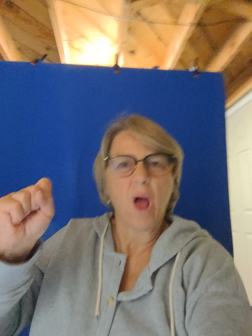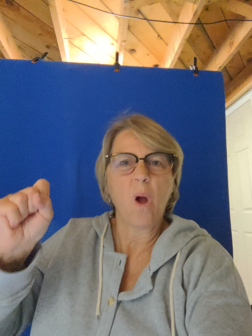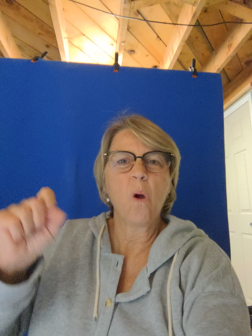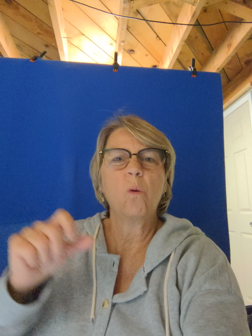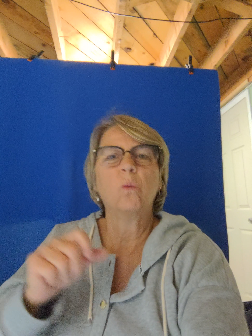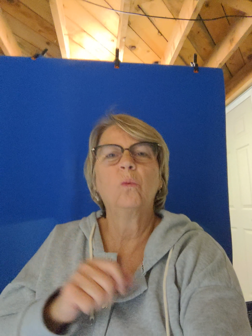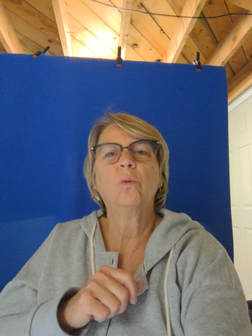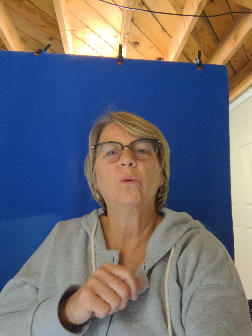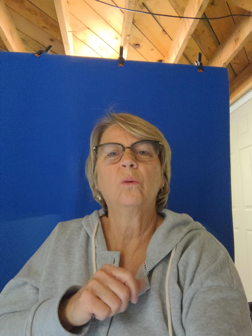loud